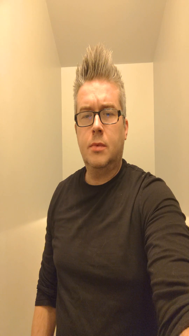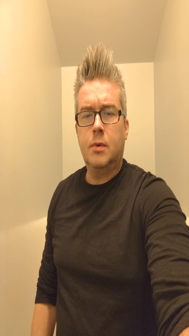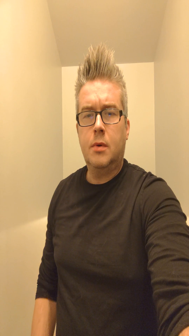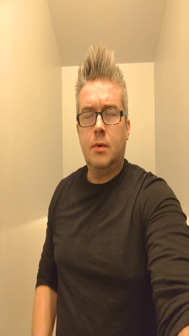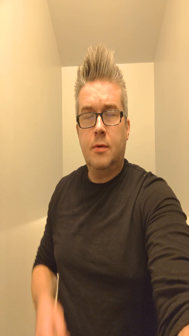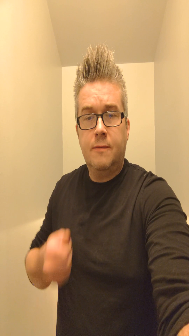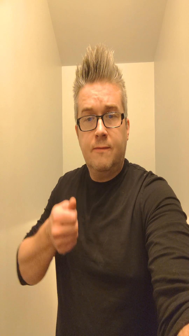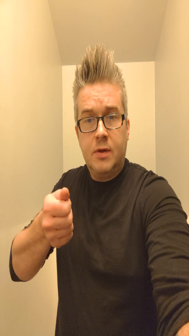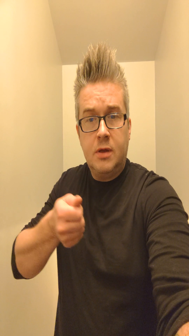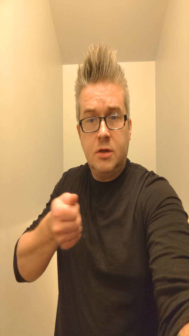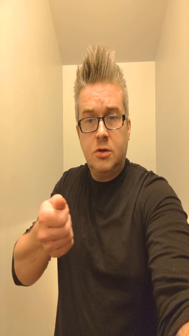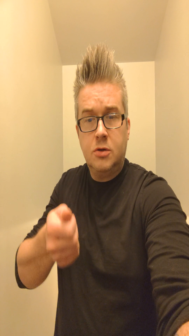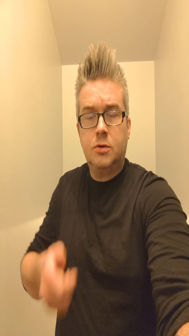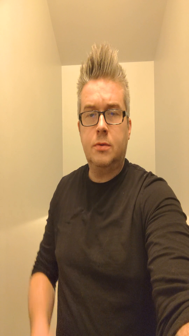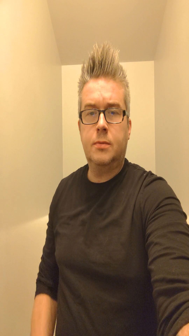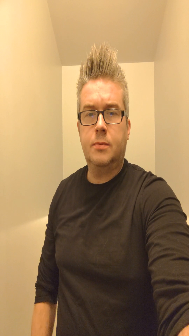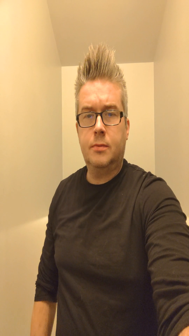vacuum